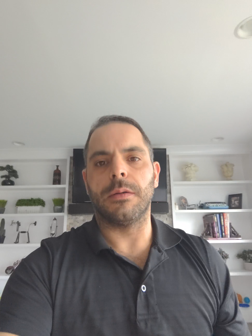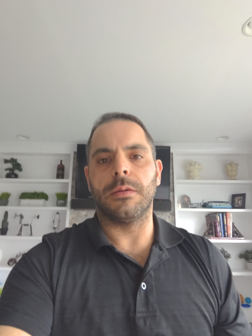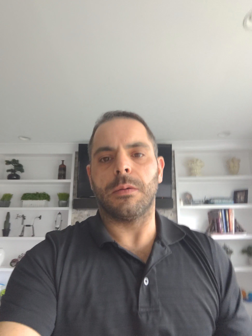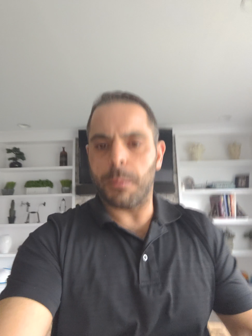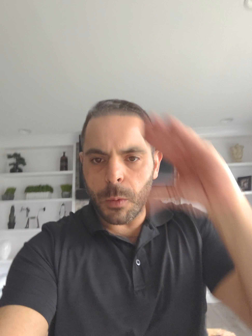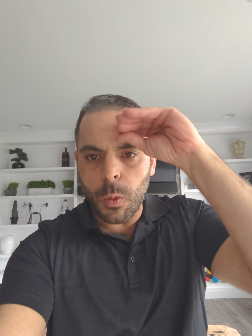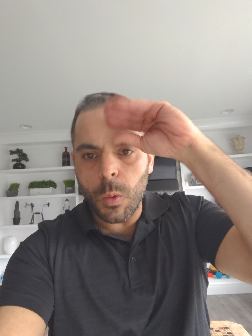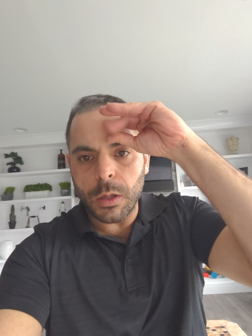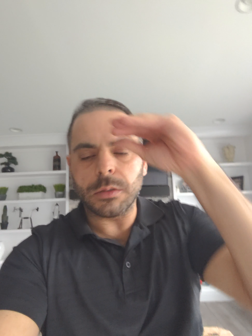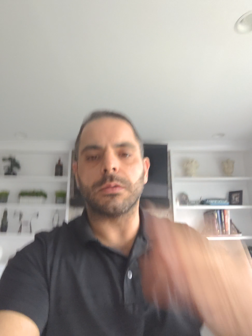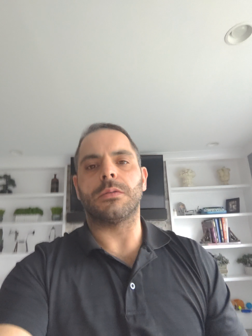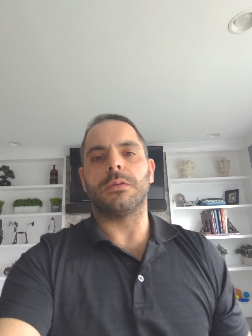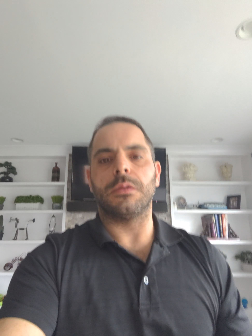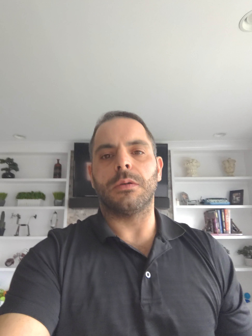boy